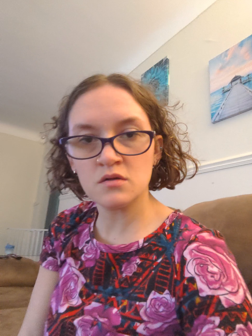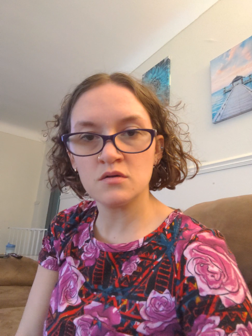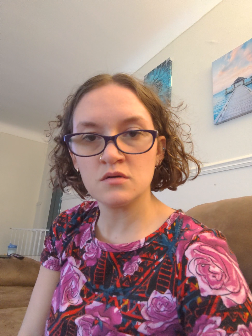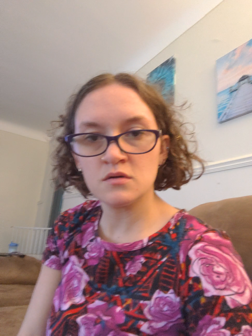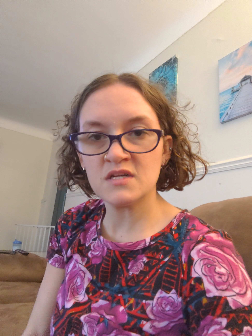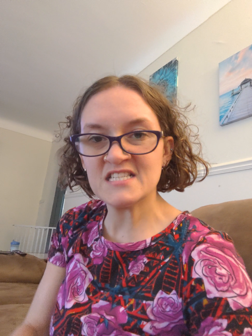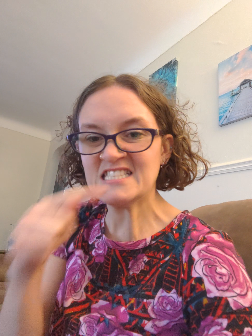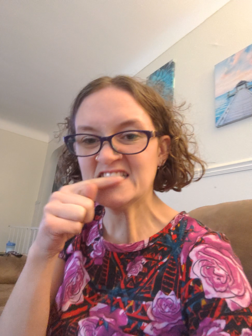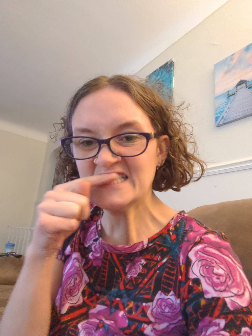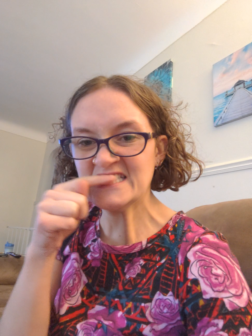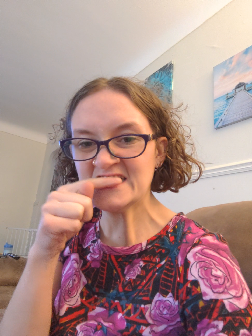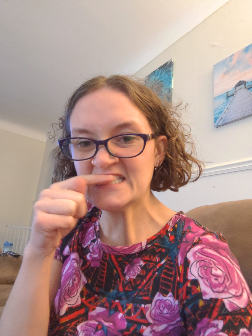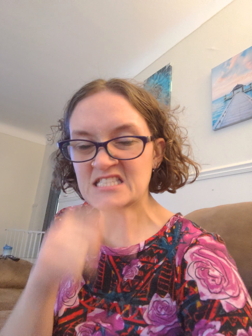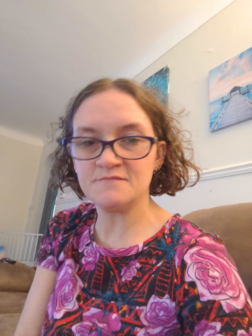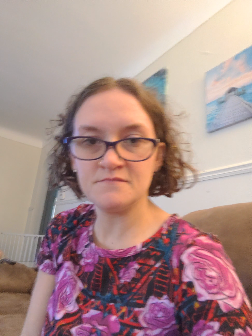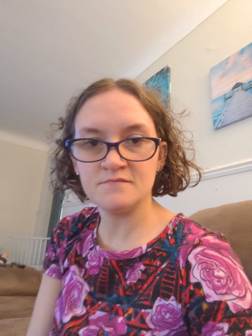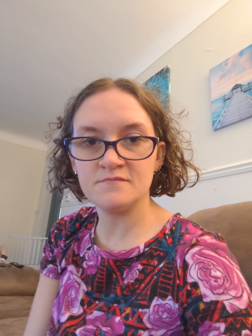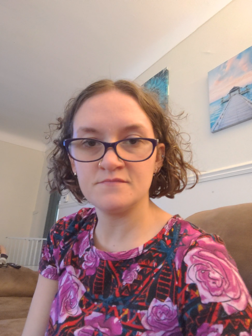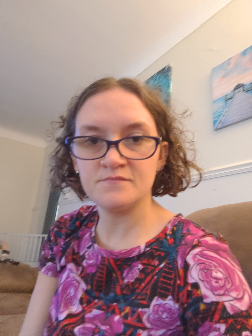toothbrush